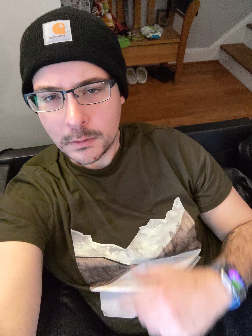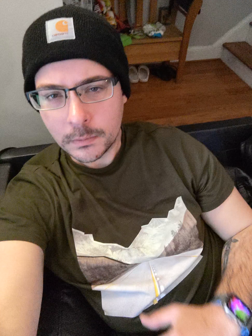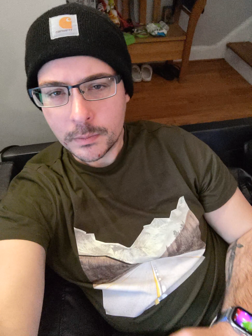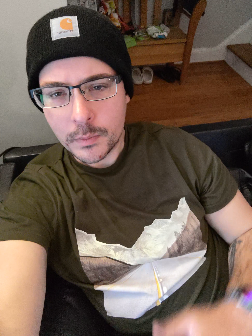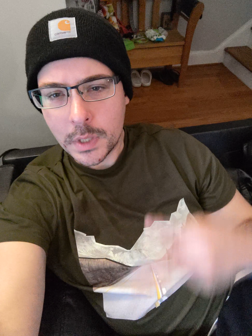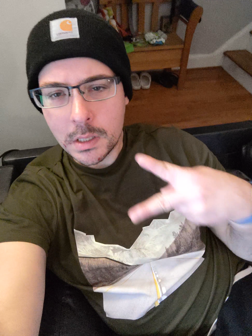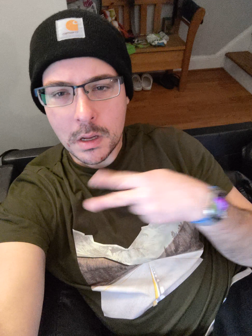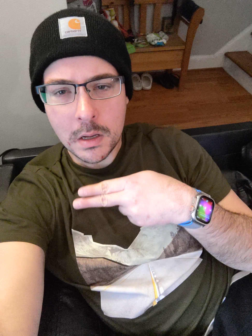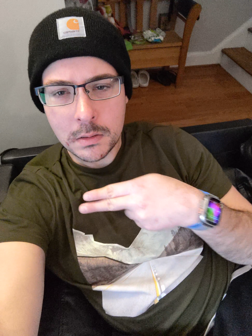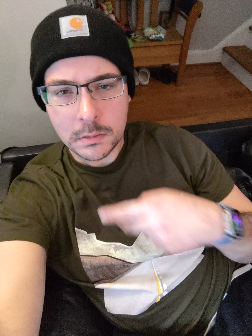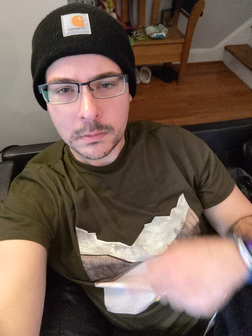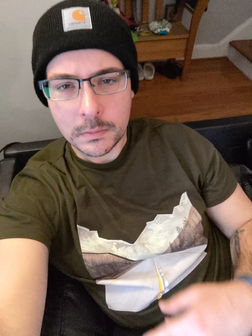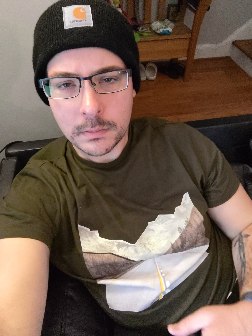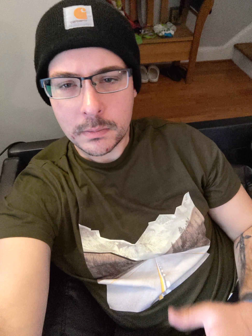cut